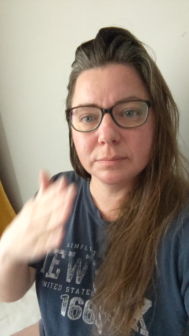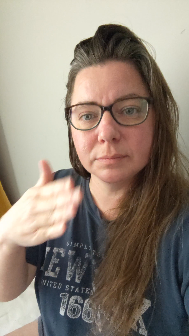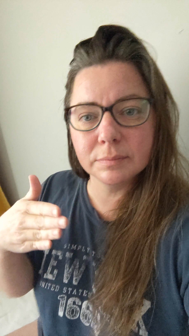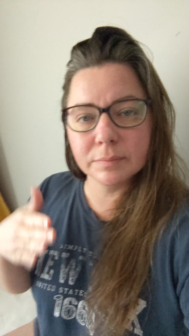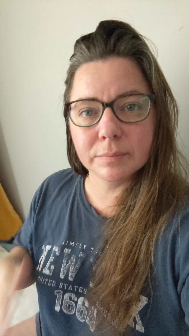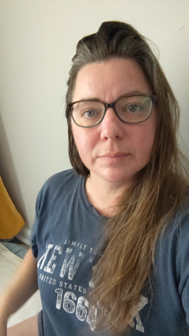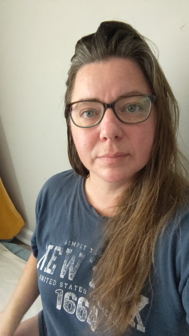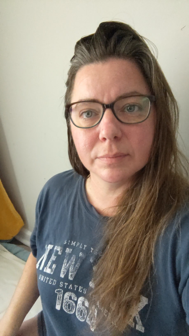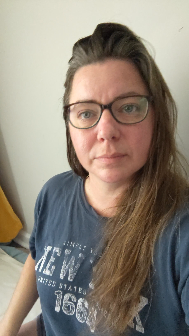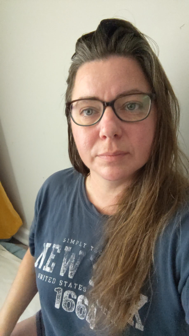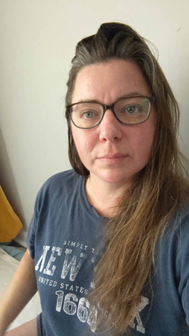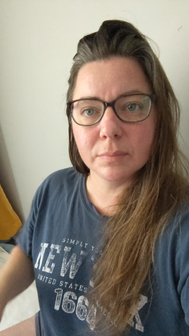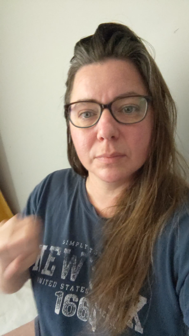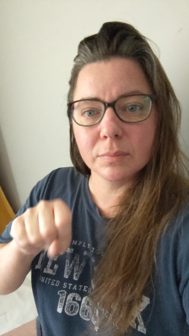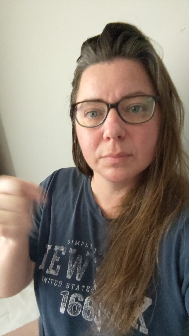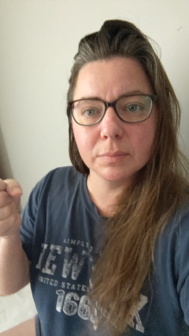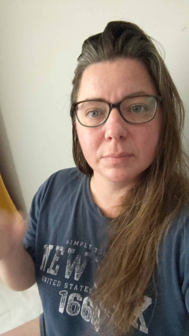broken